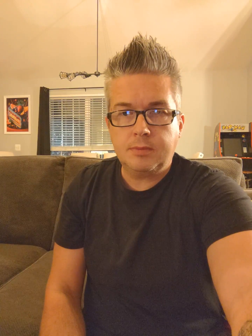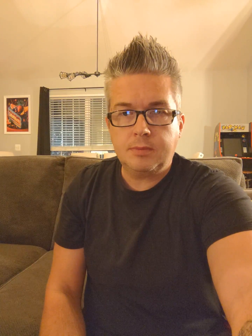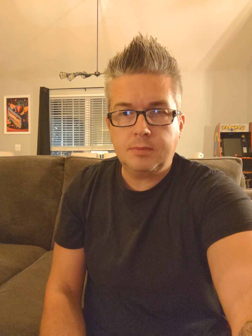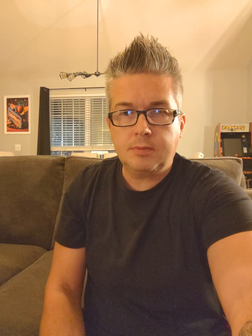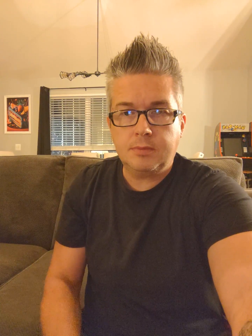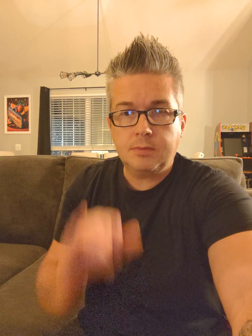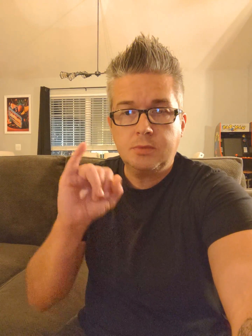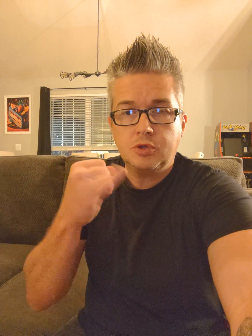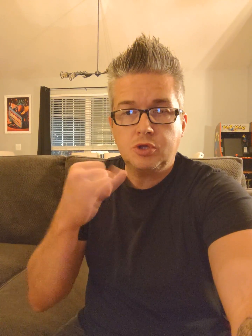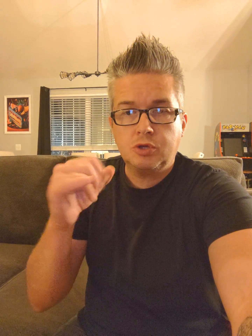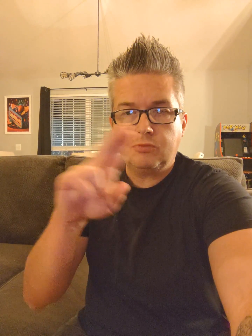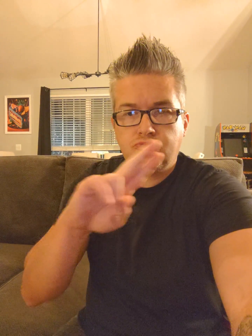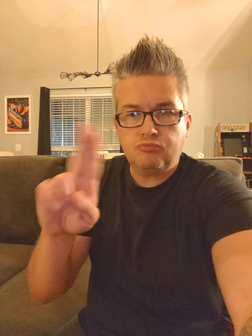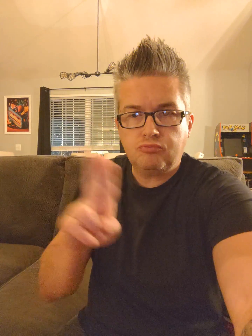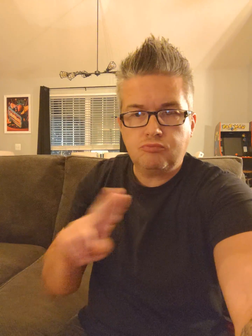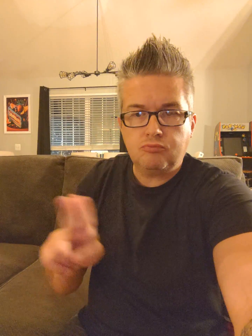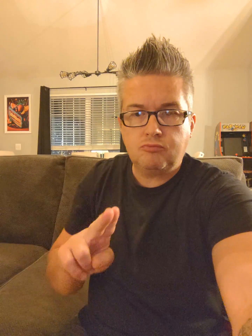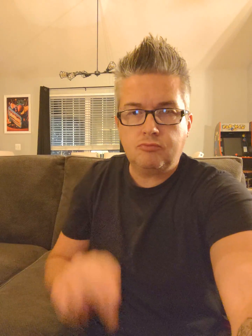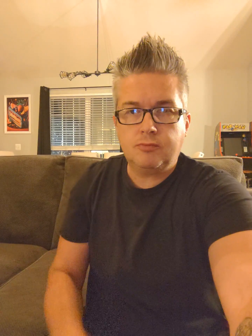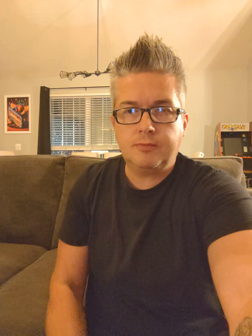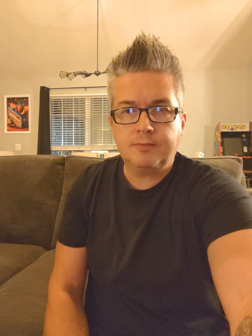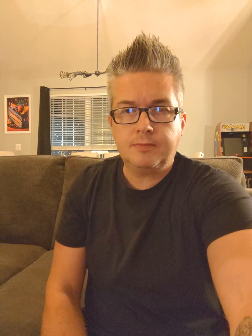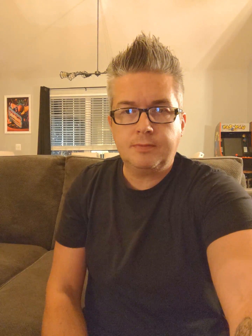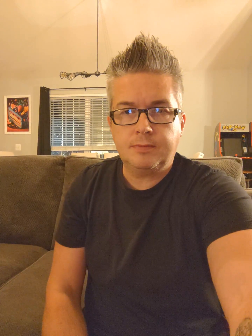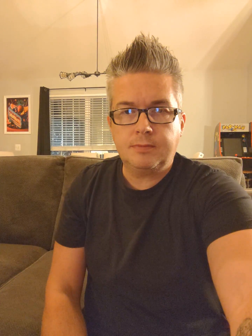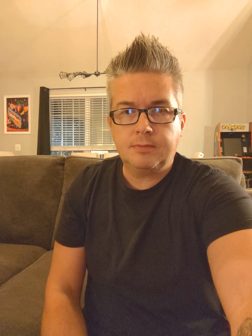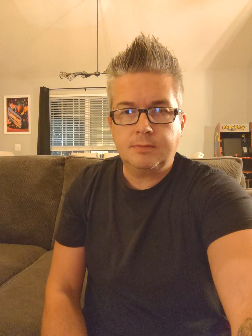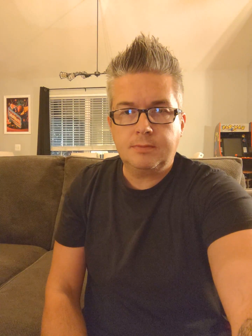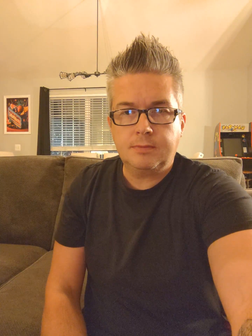jelly